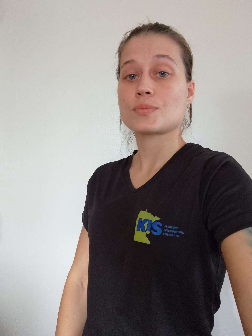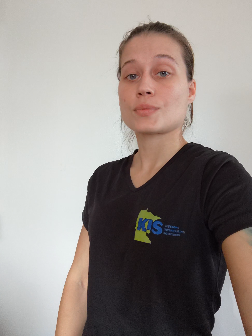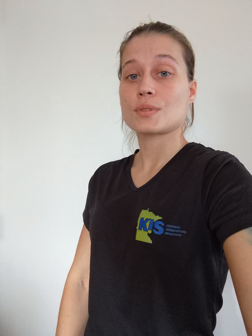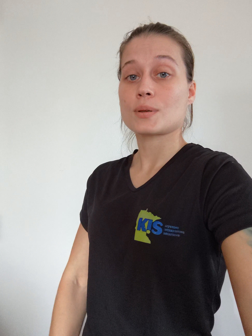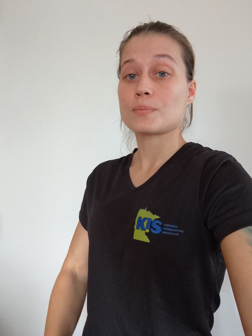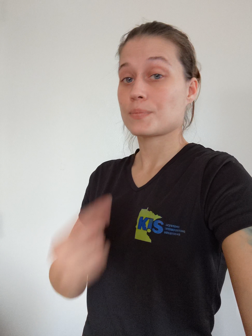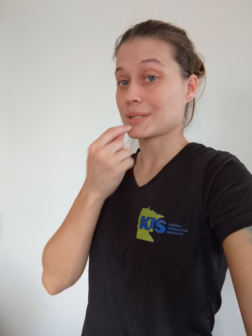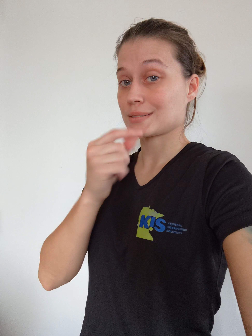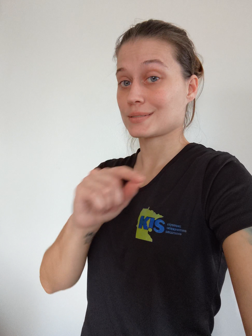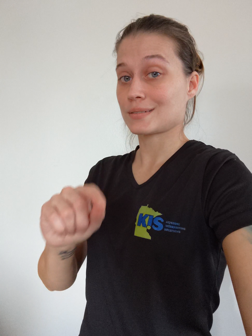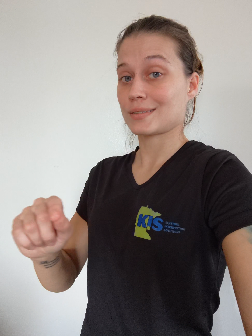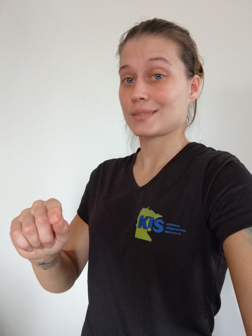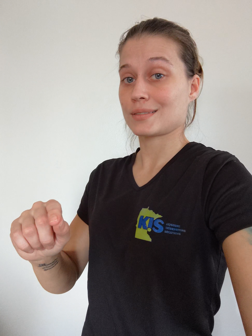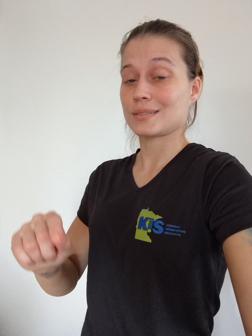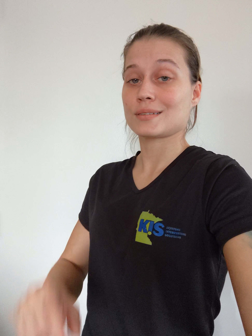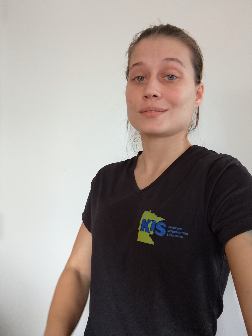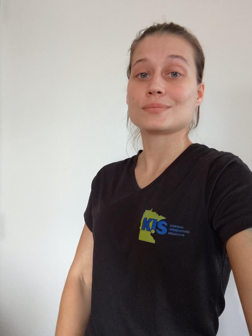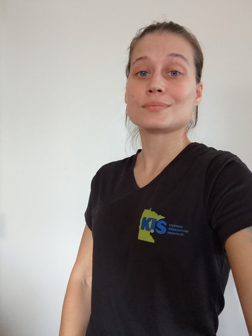pencil